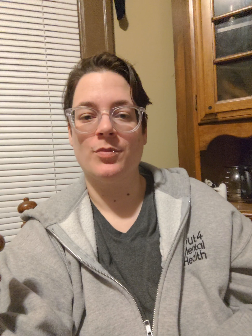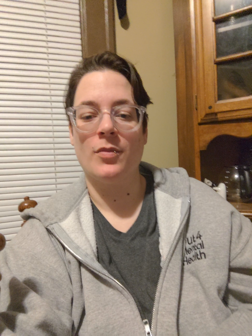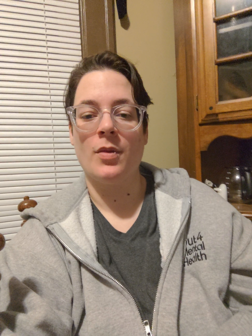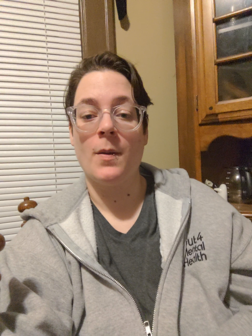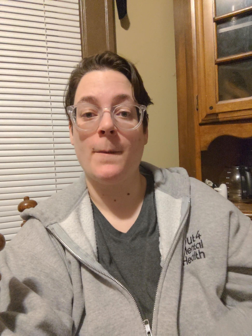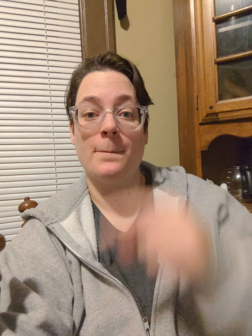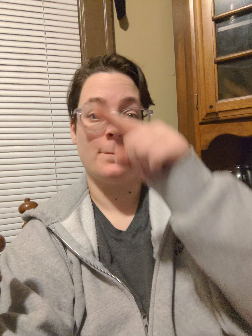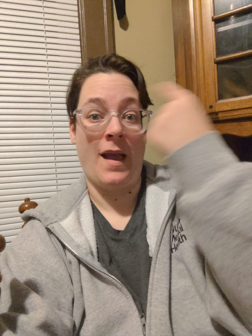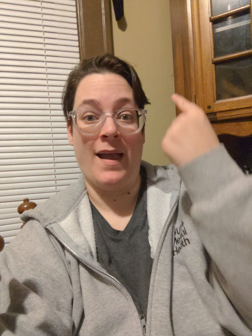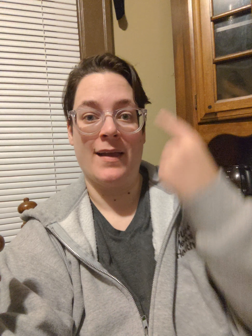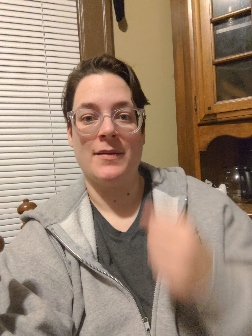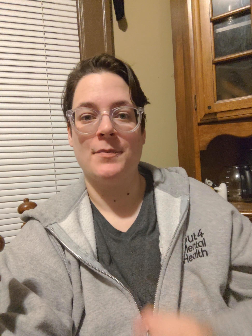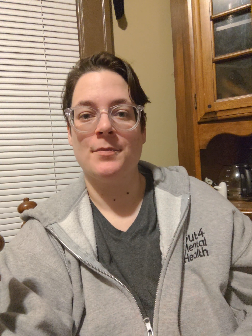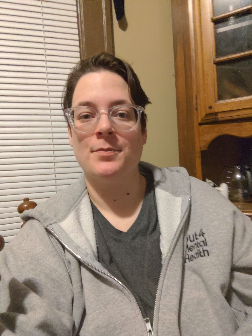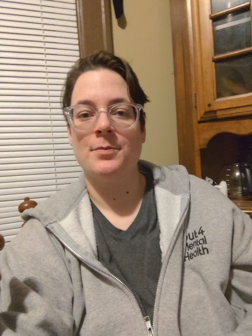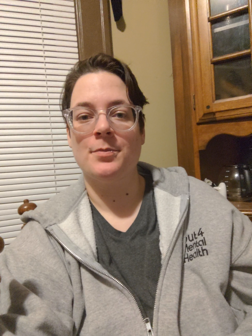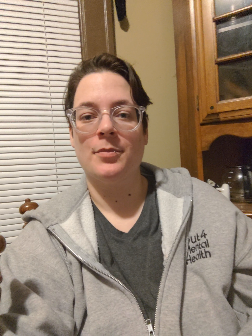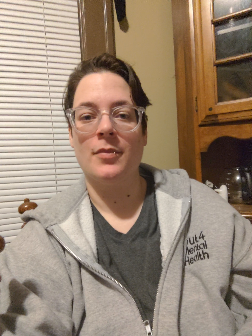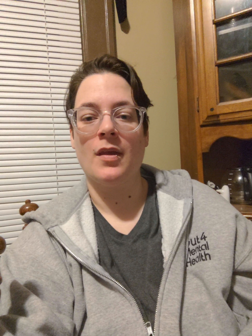black